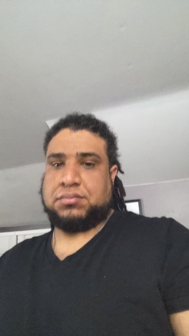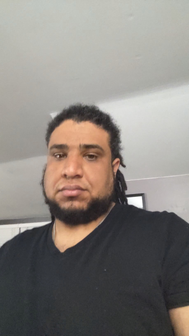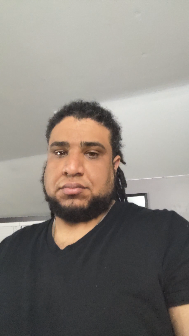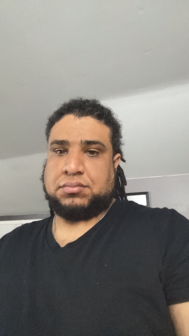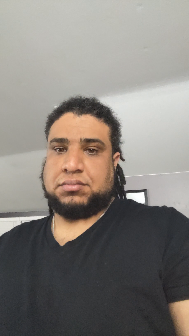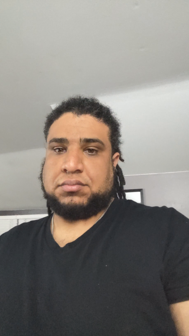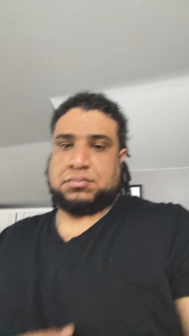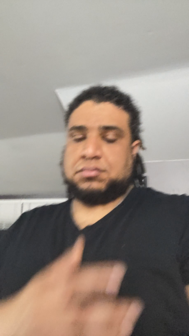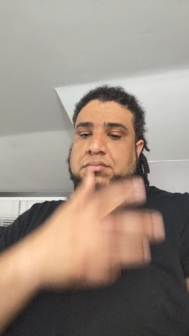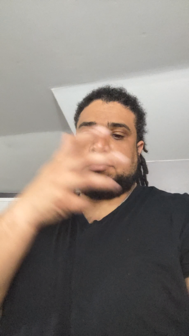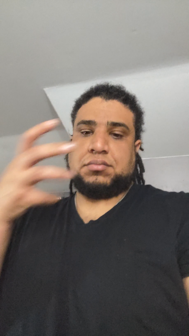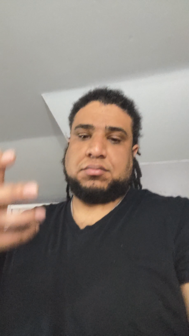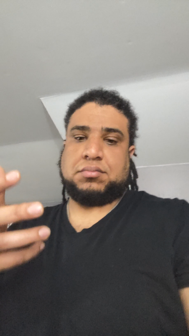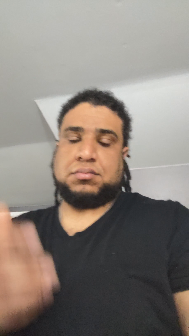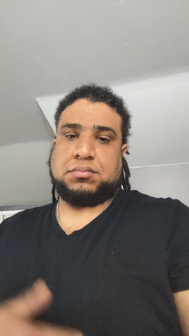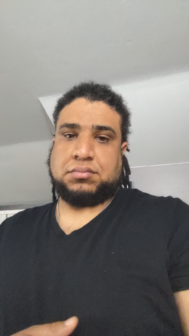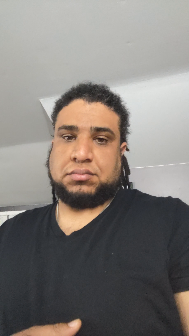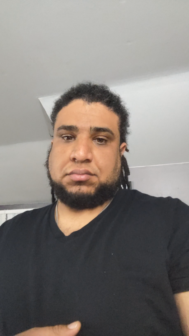a lot